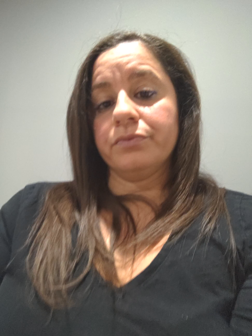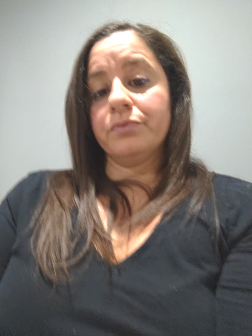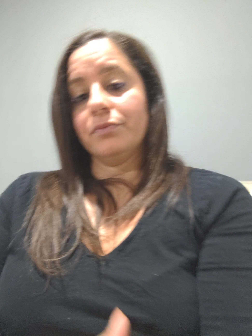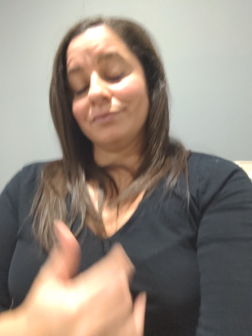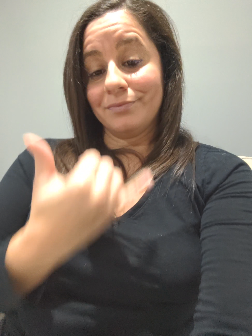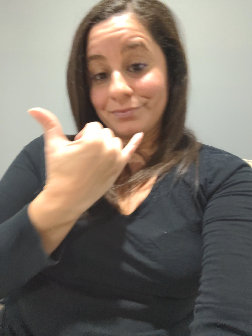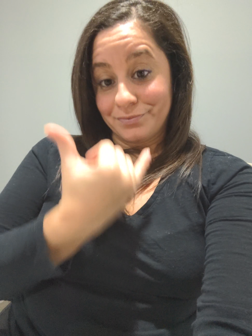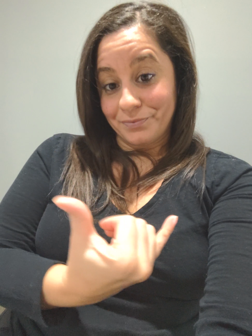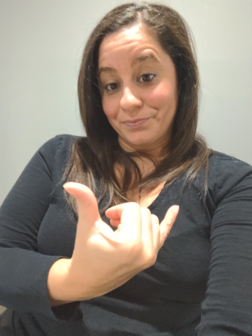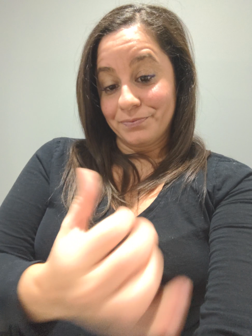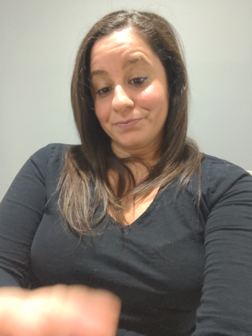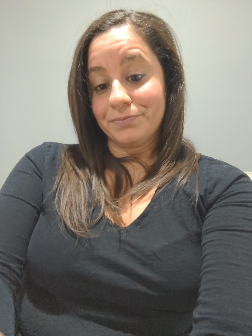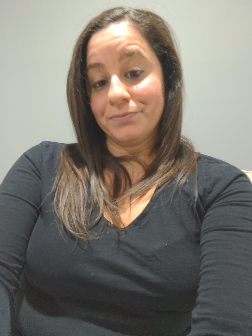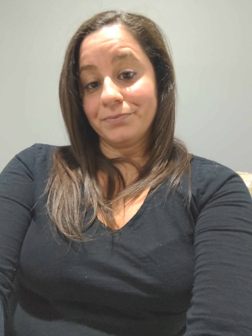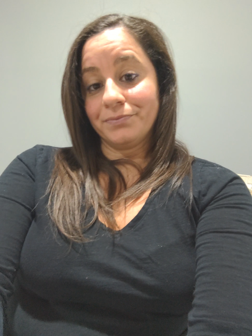now